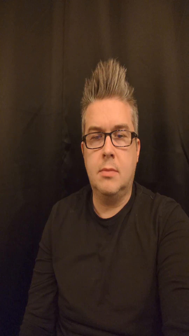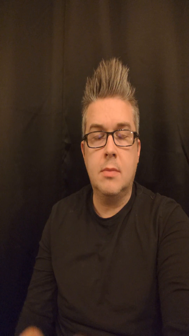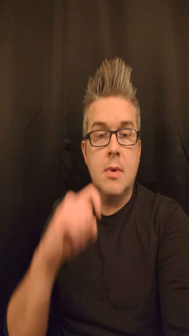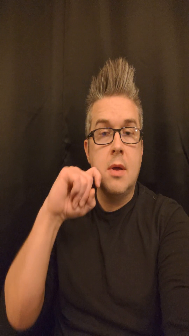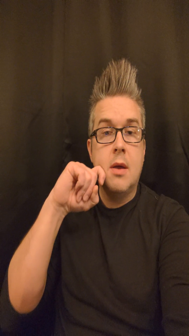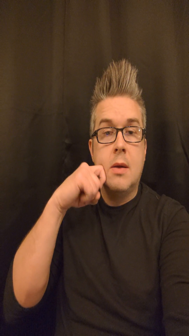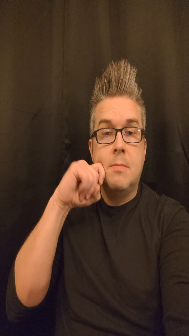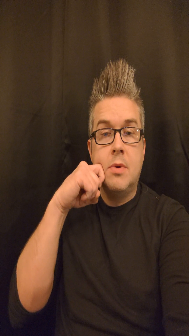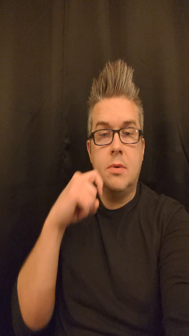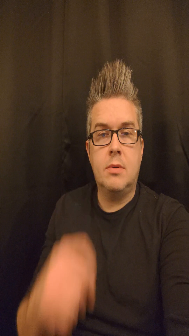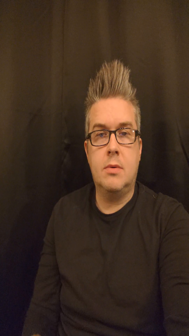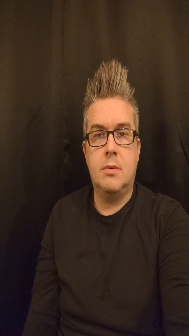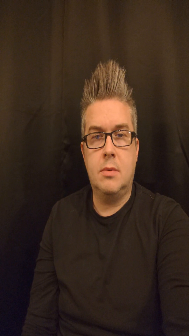apple